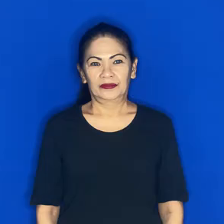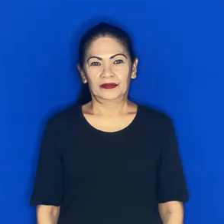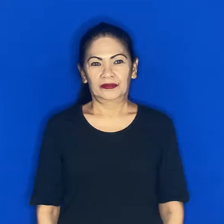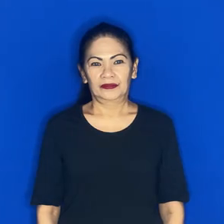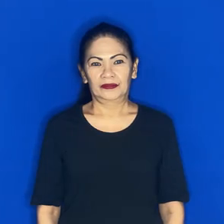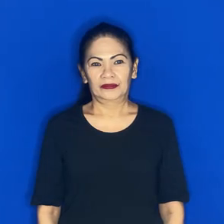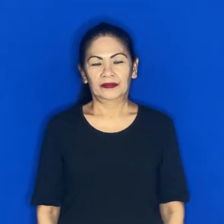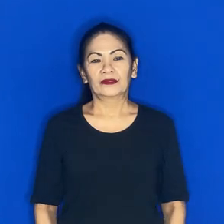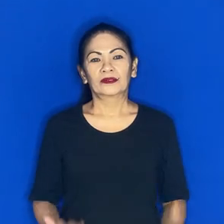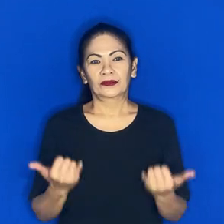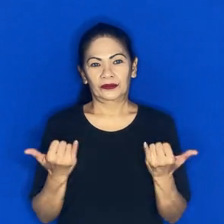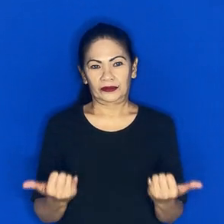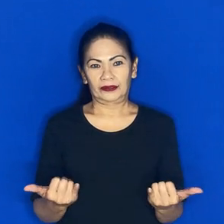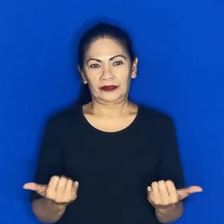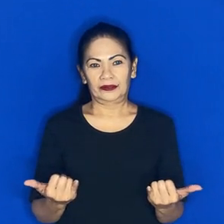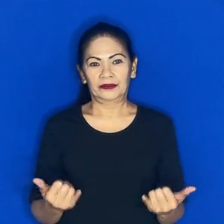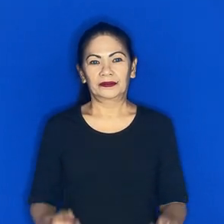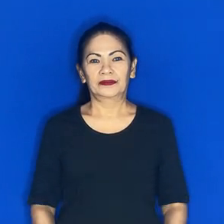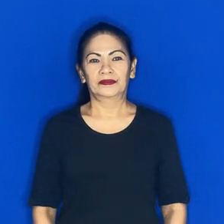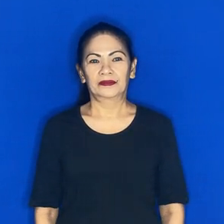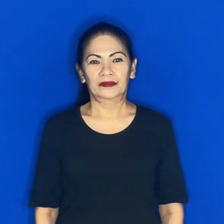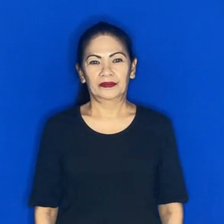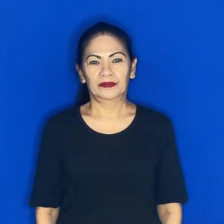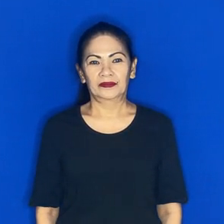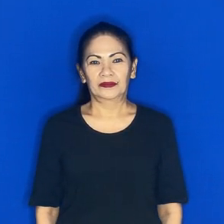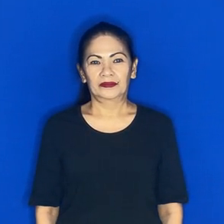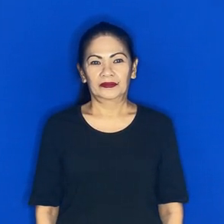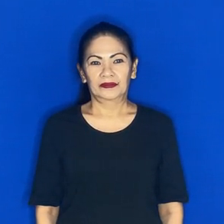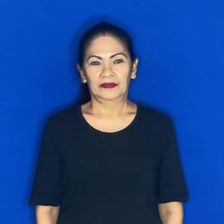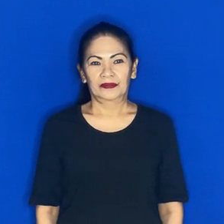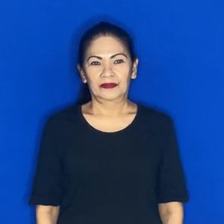today